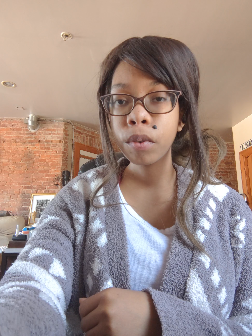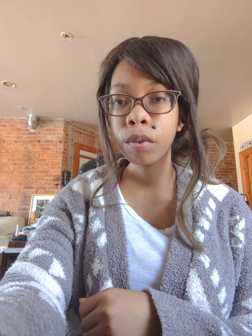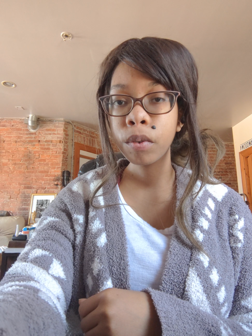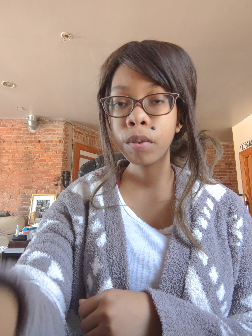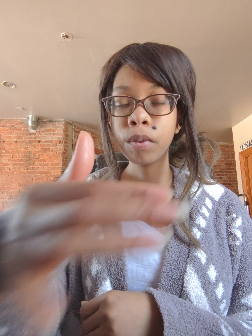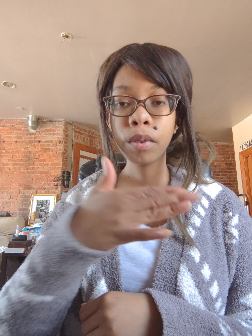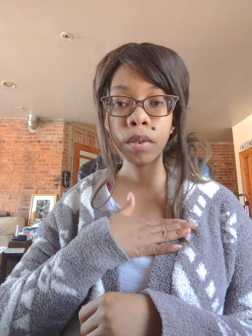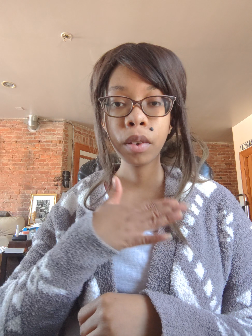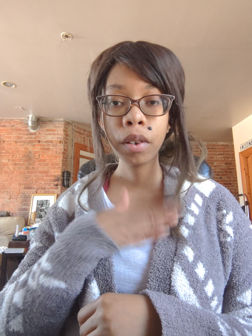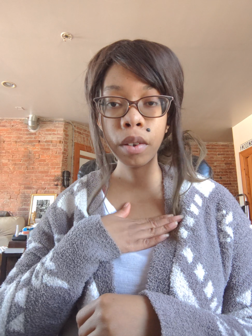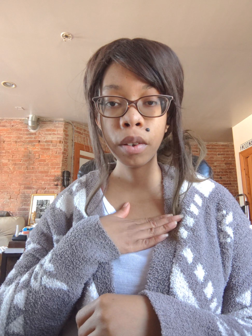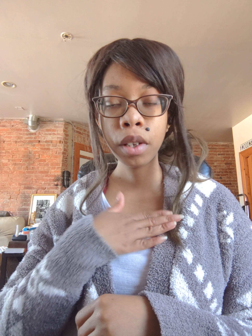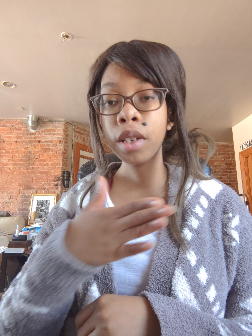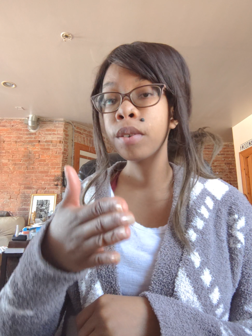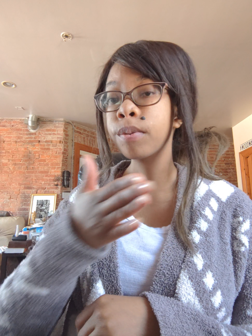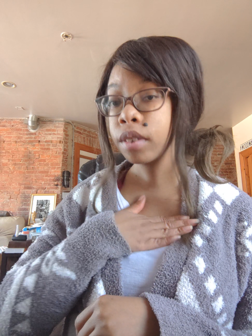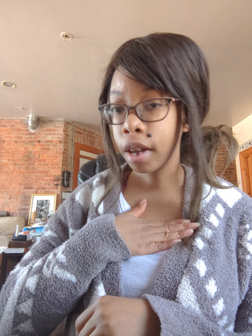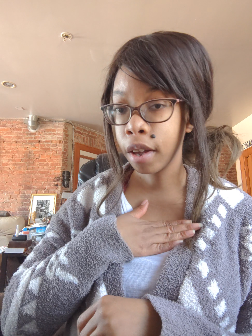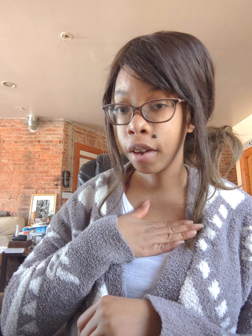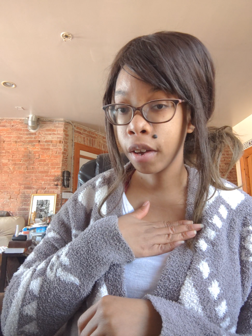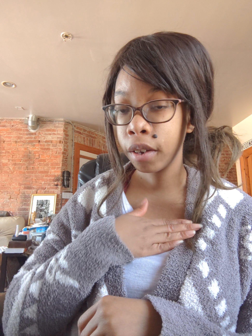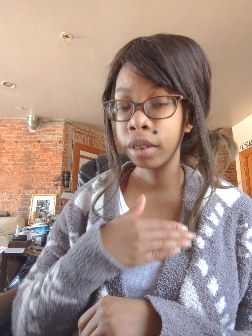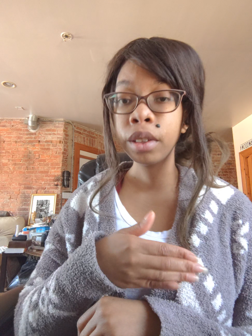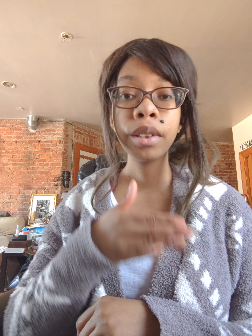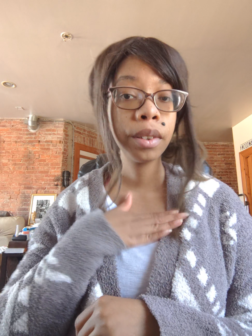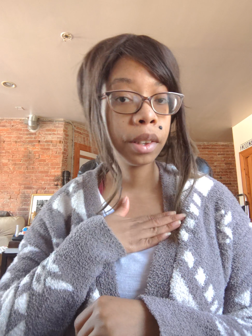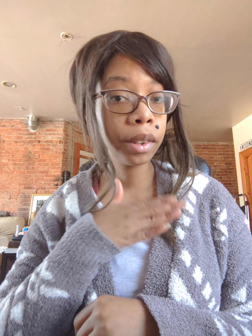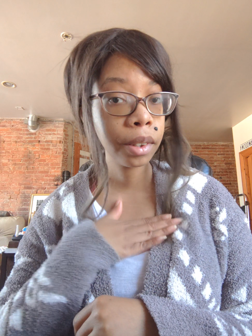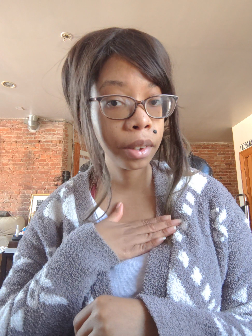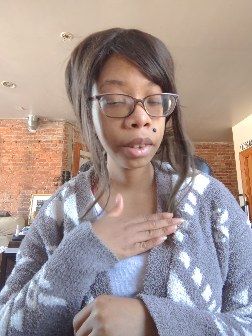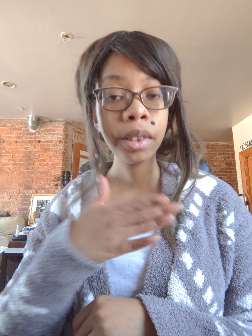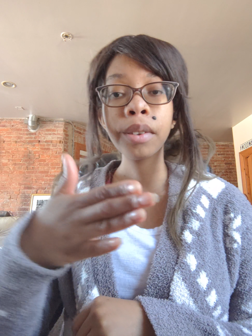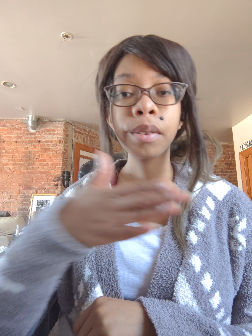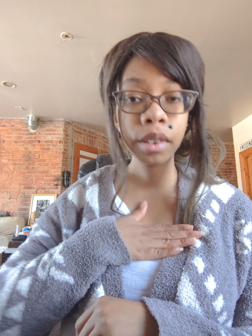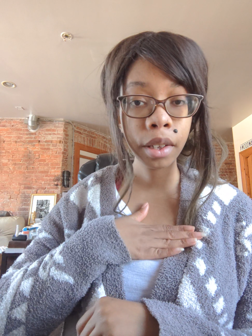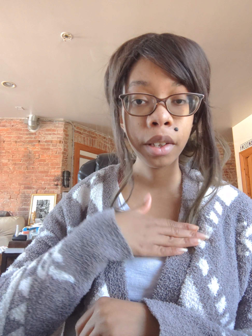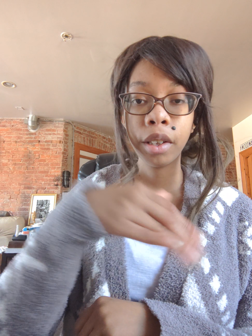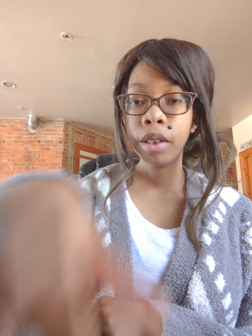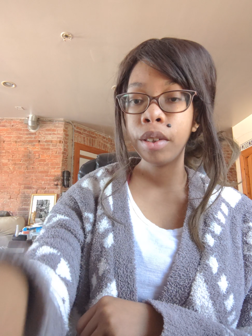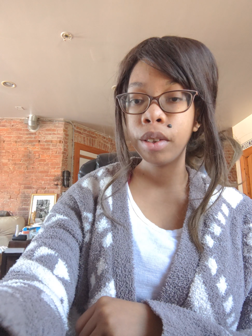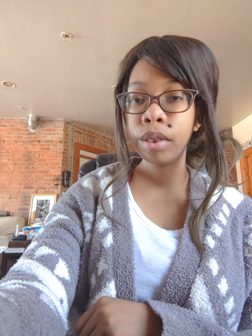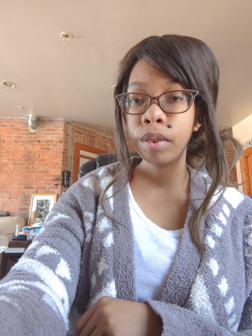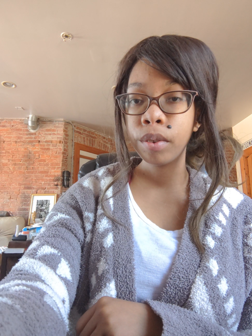my